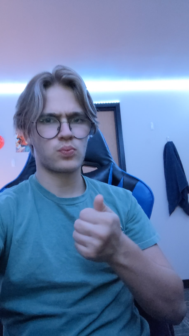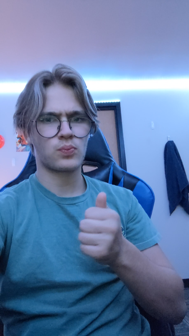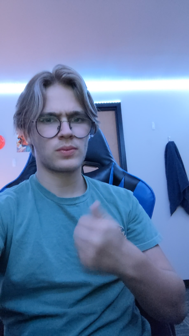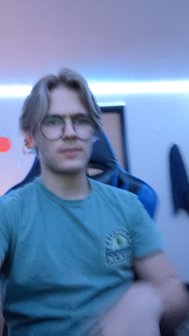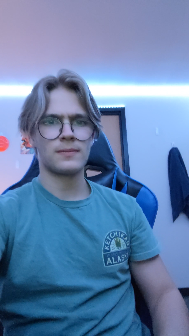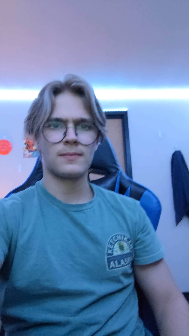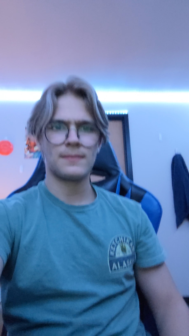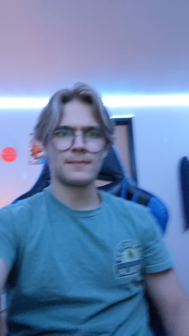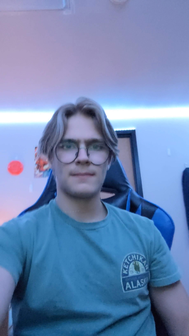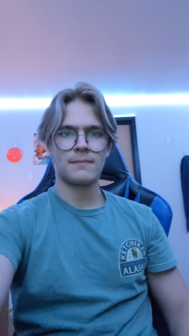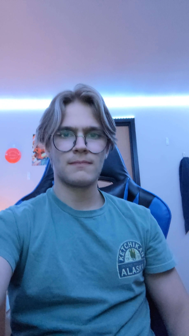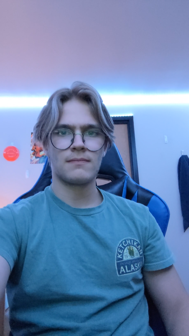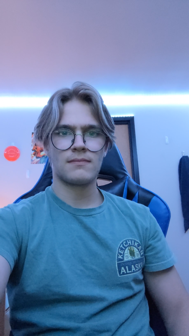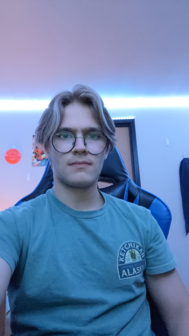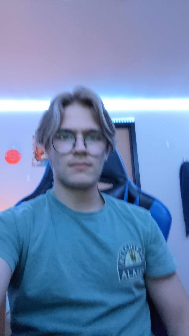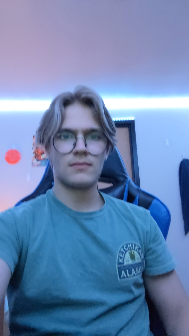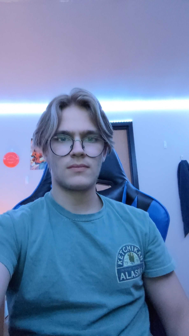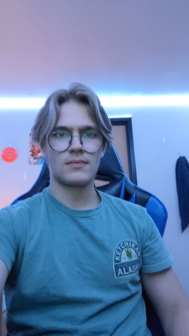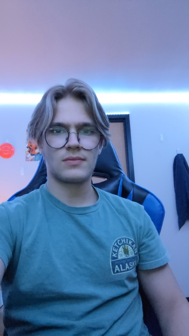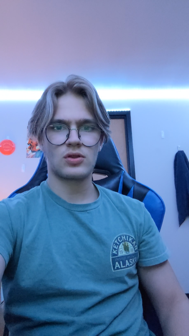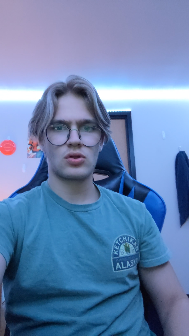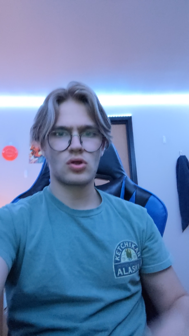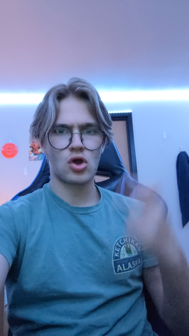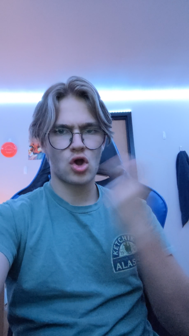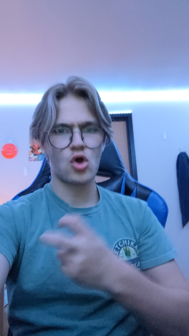hard